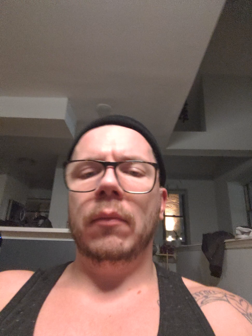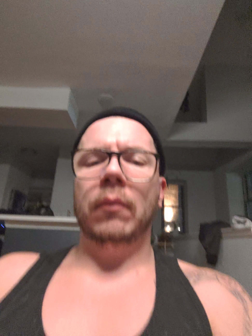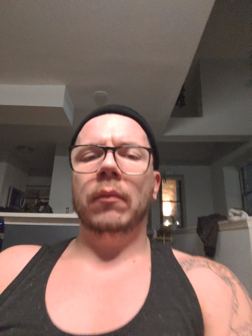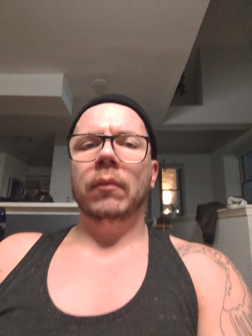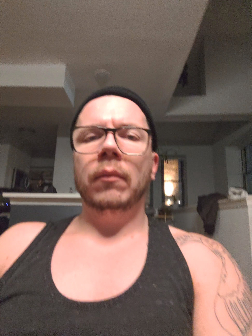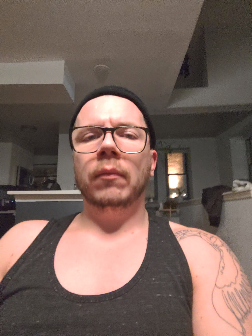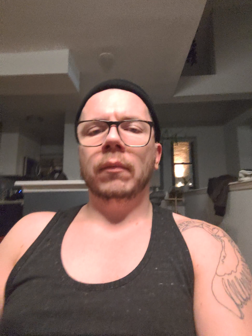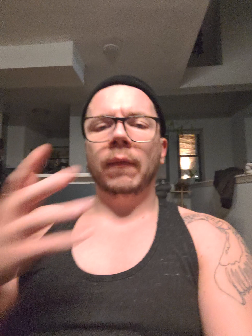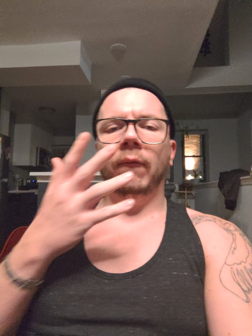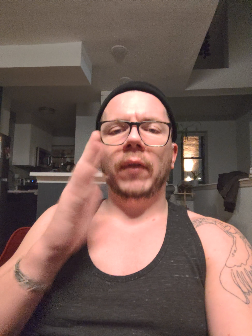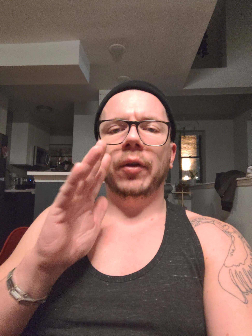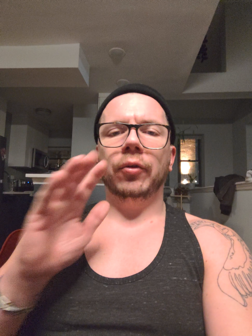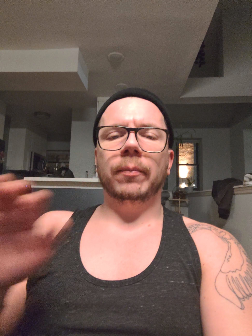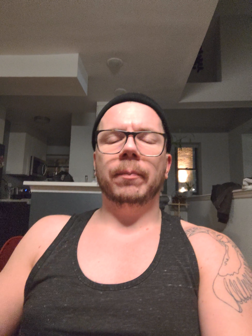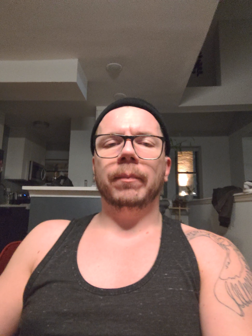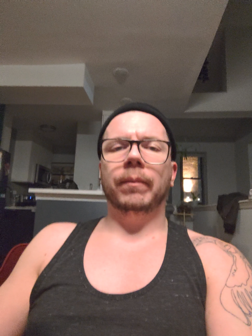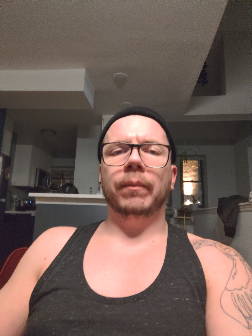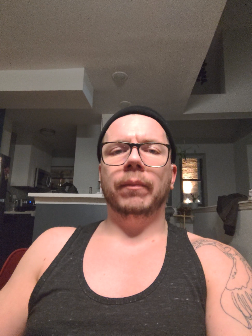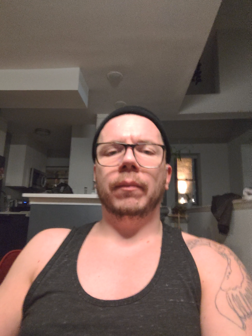finish